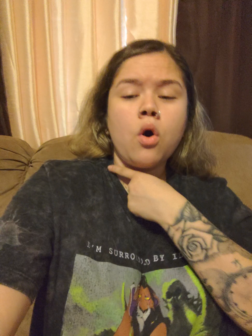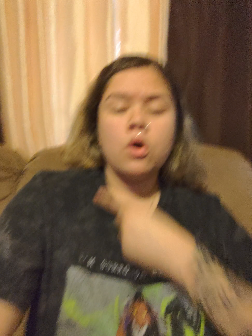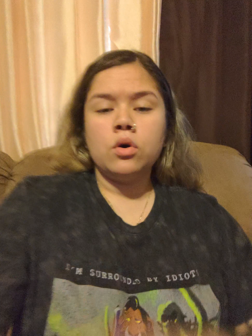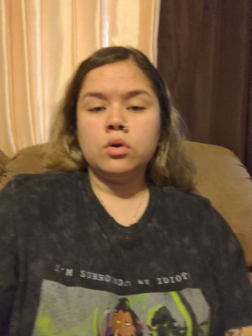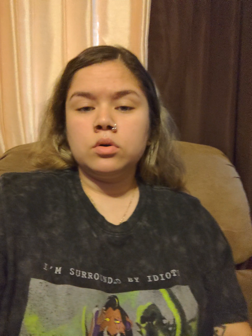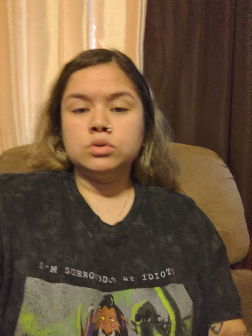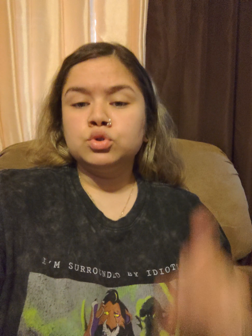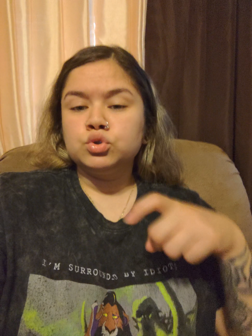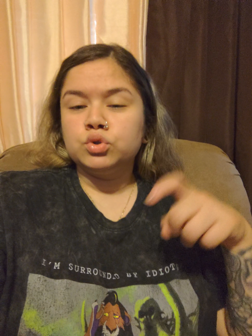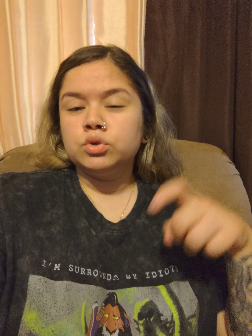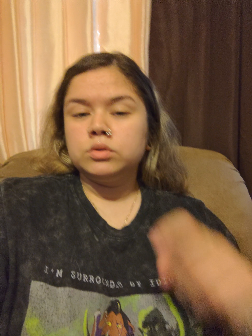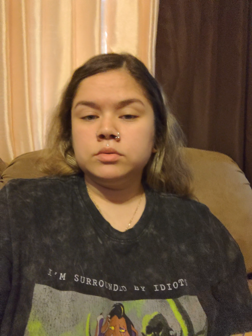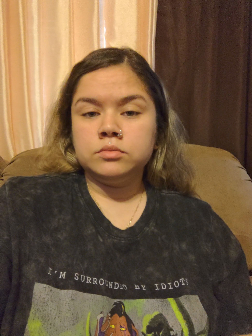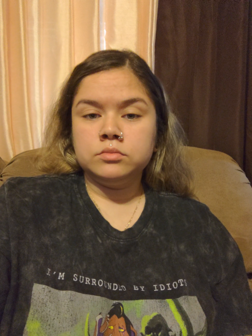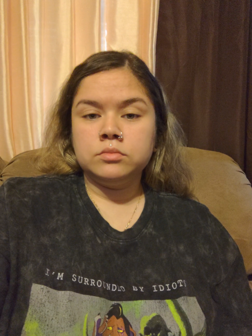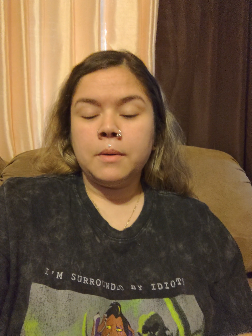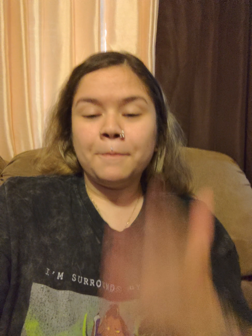should